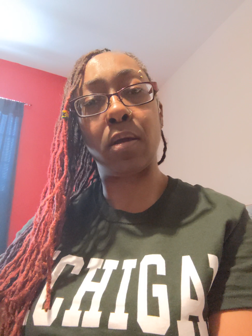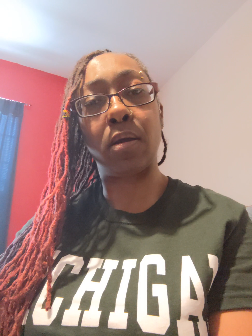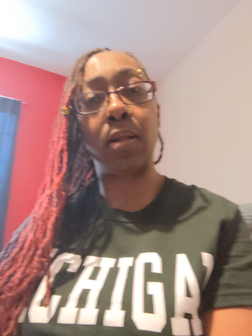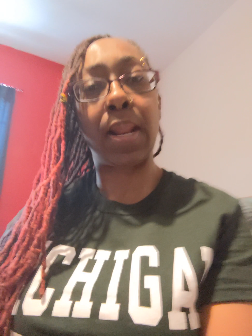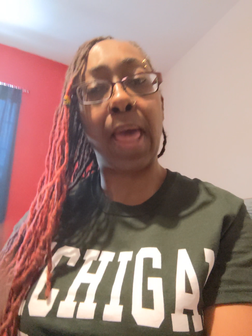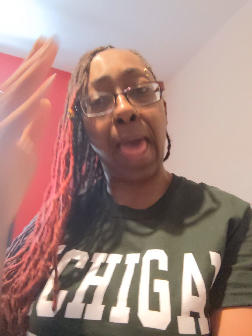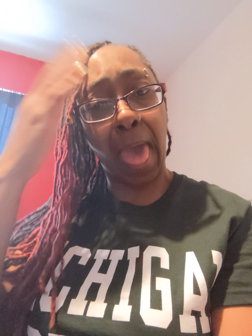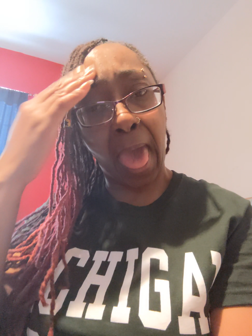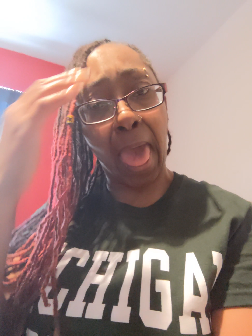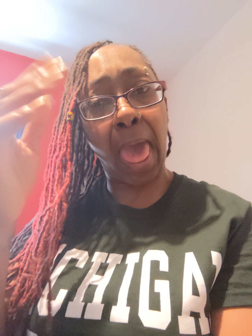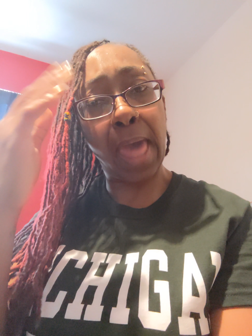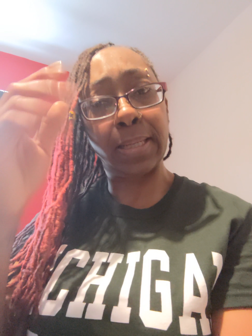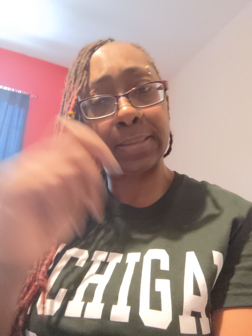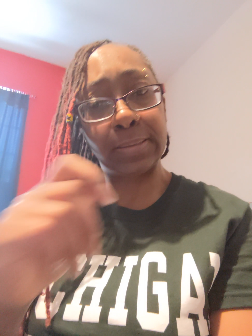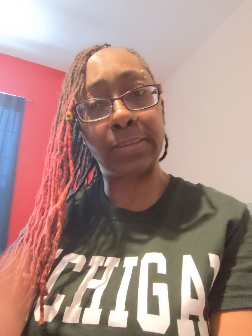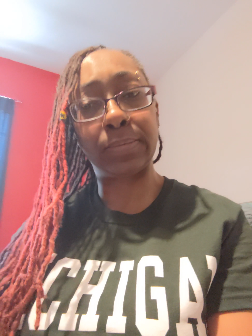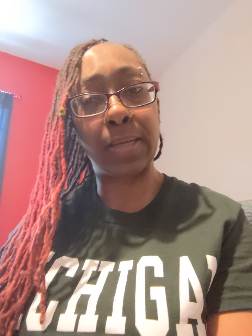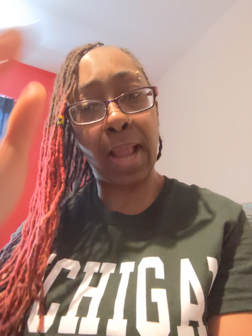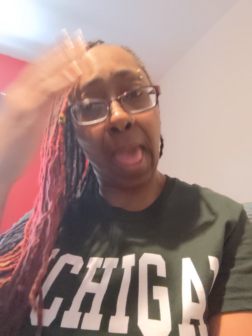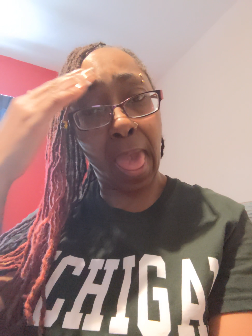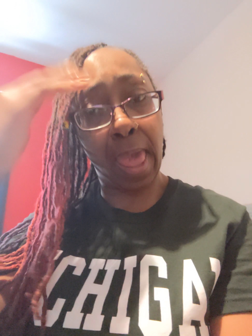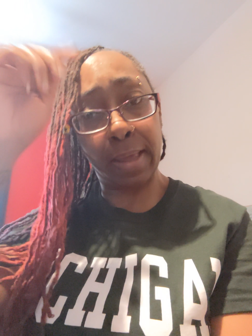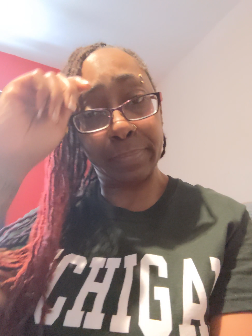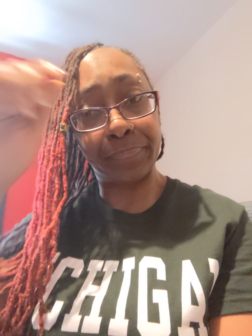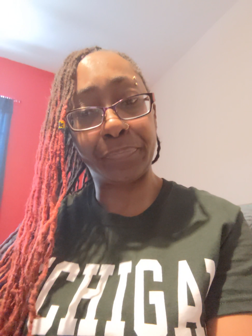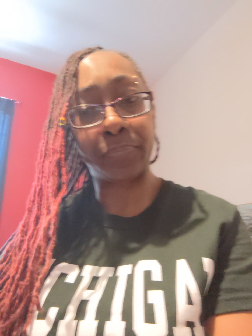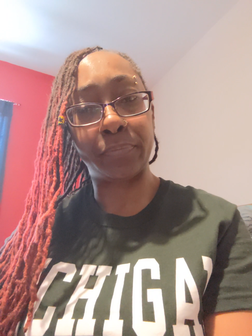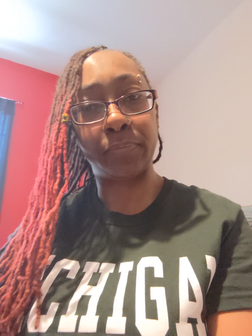hat